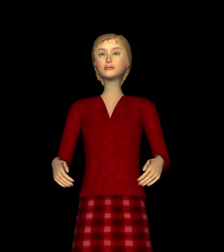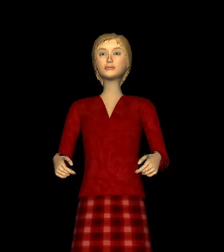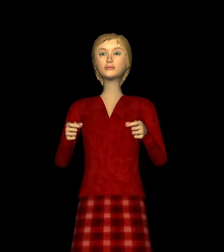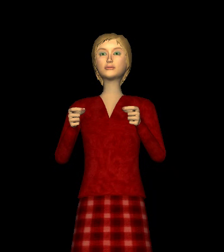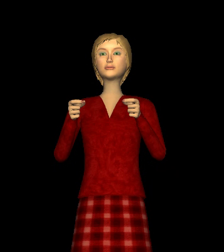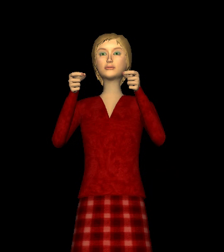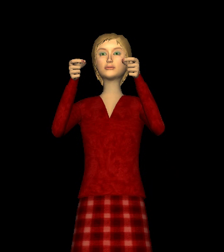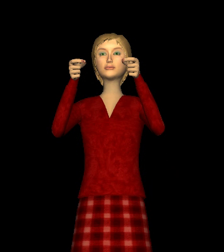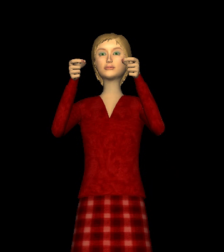مبنى